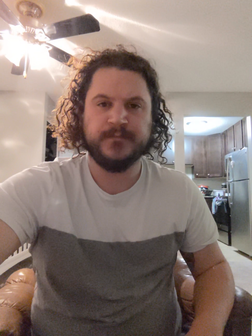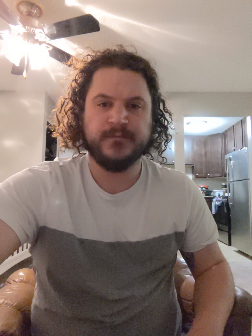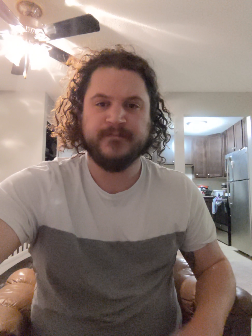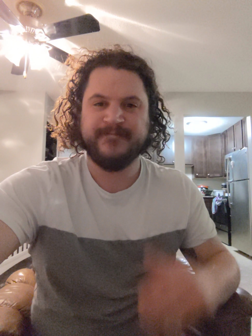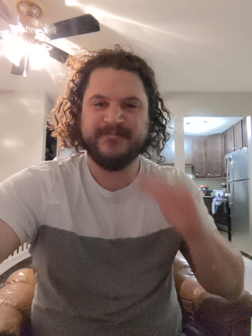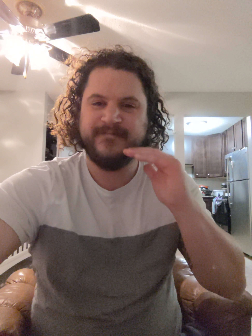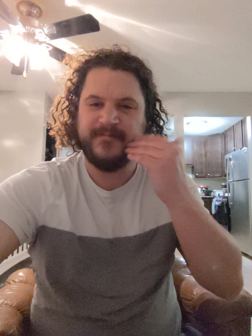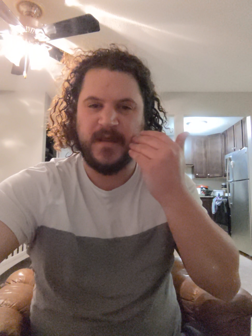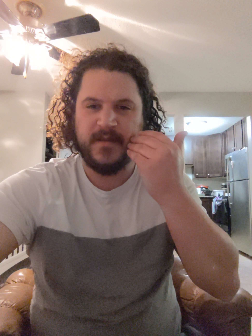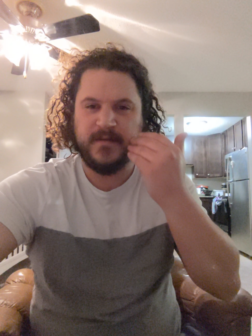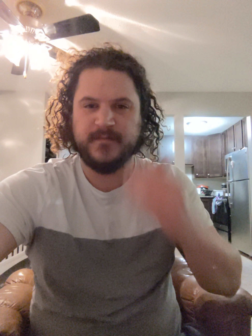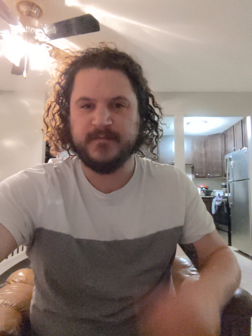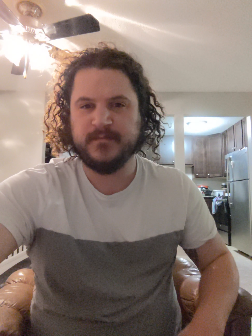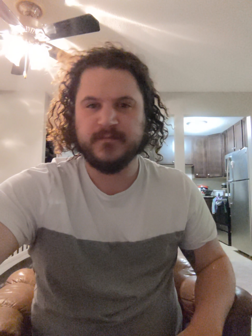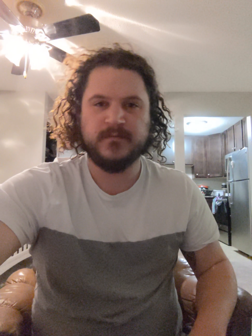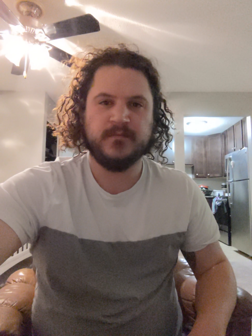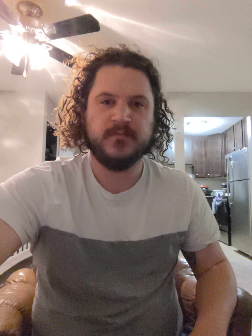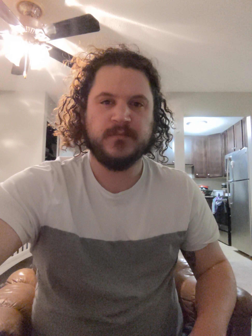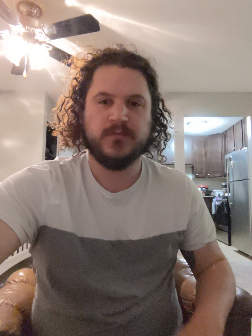smile